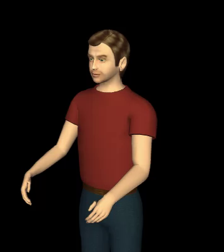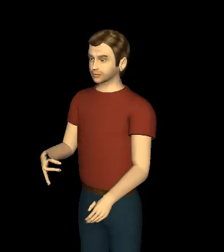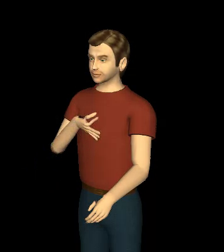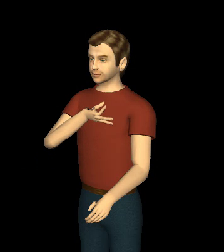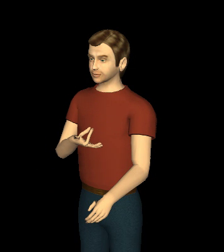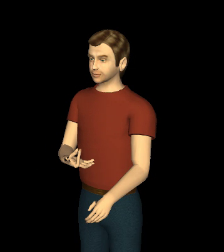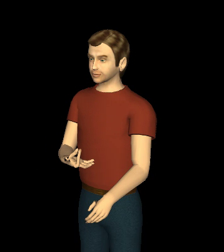ابن